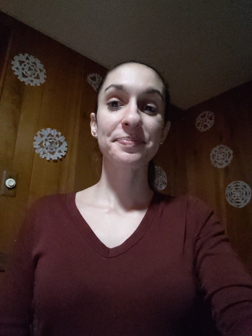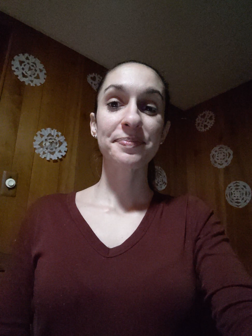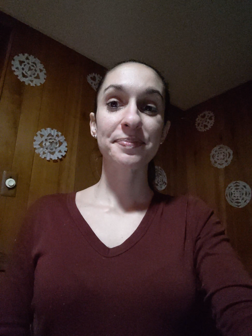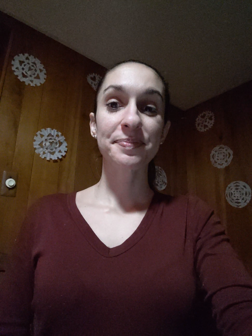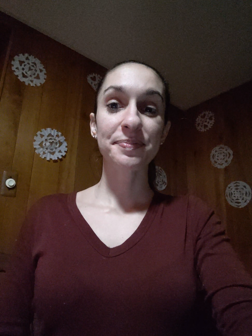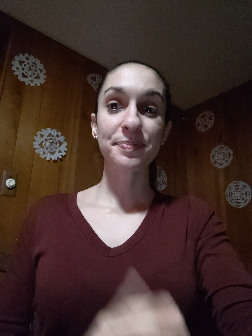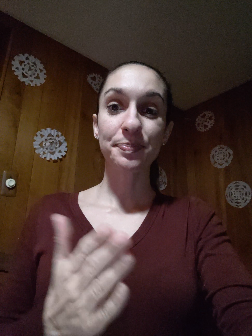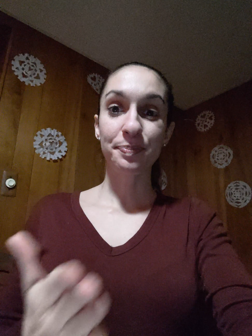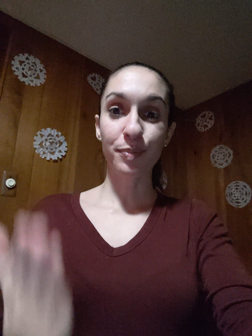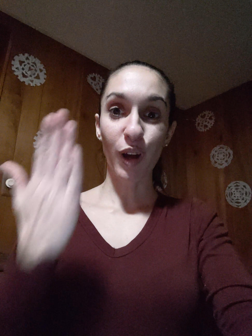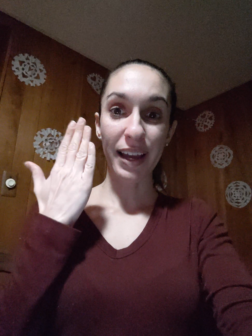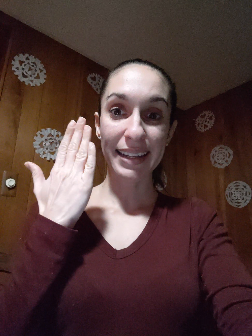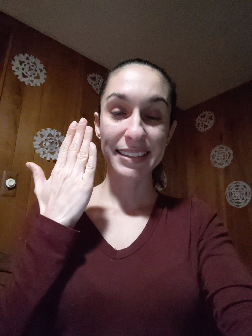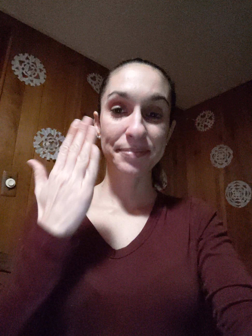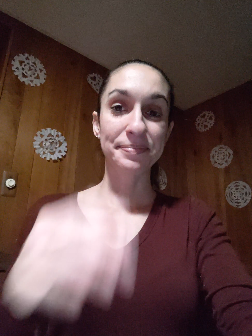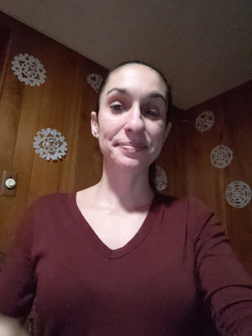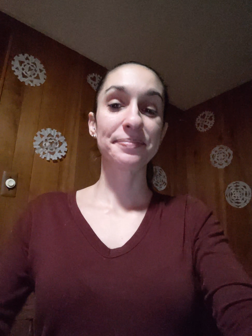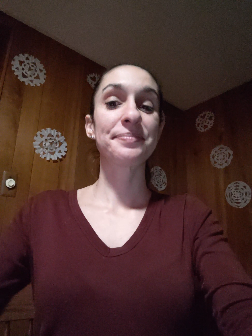morning